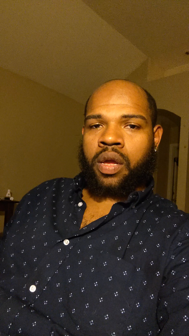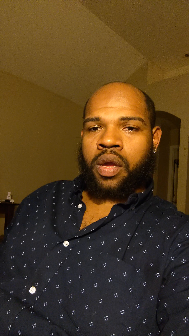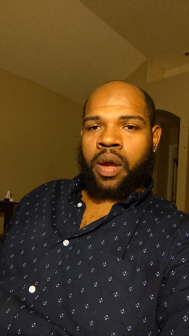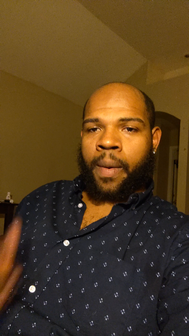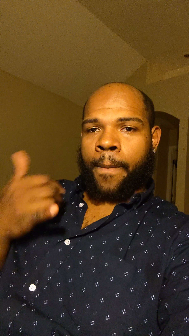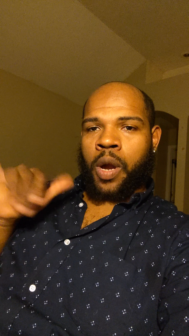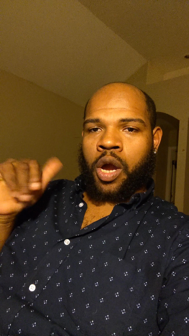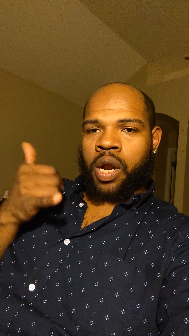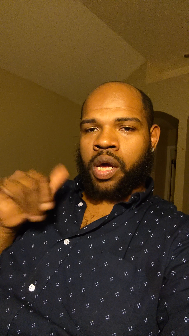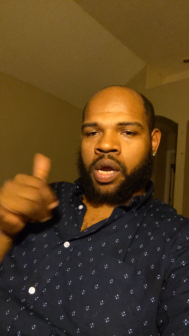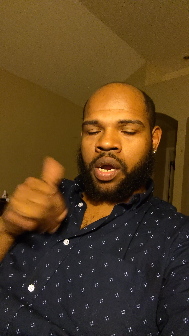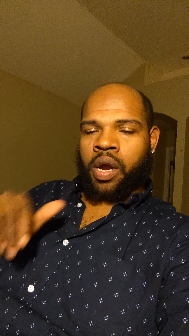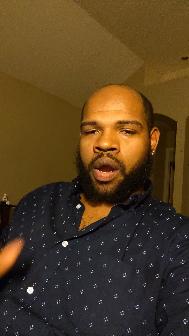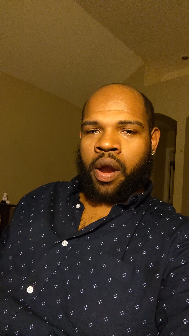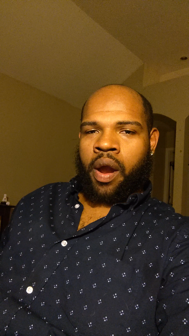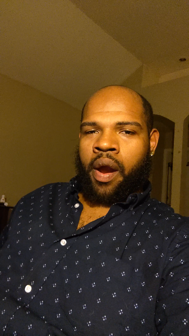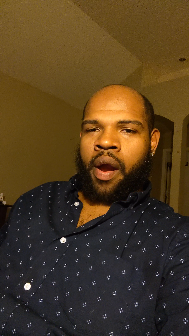party